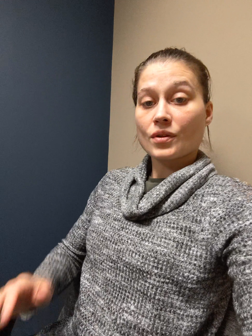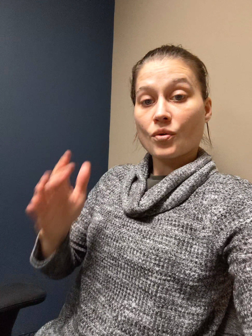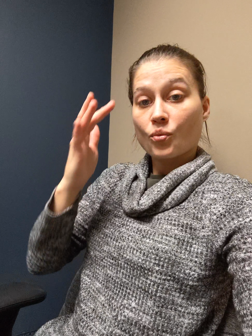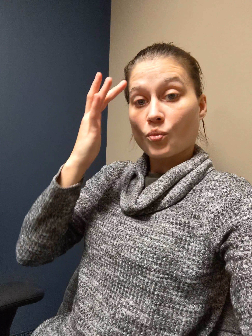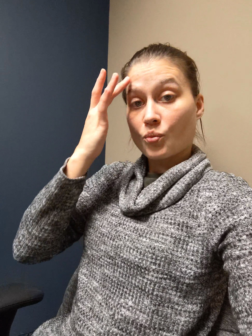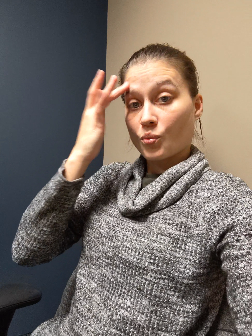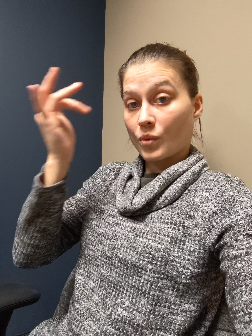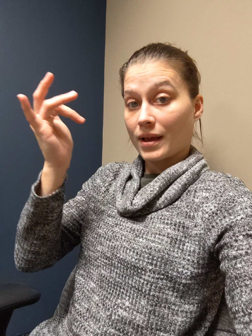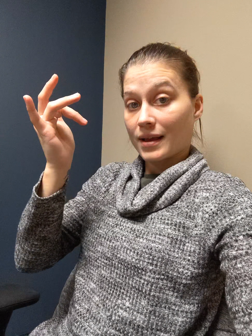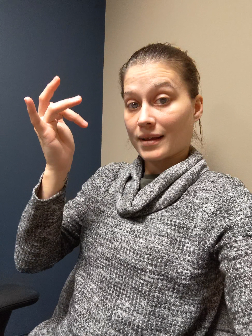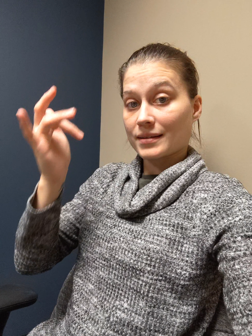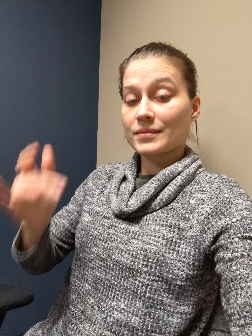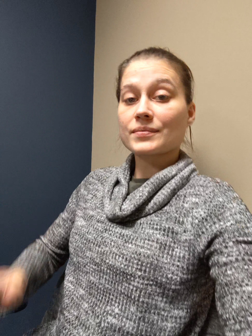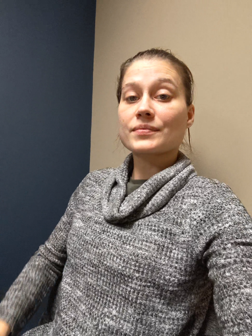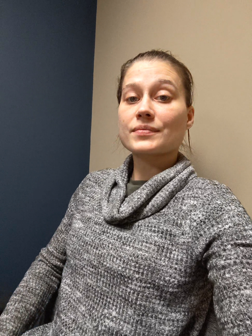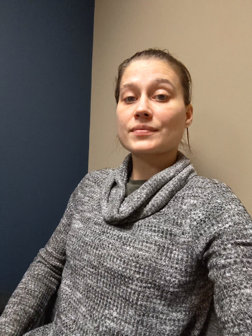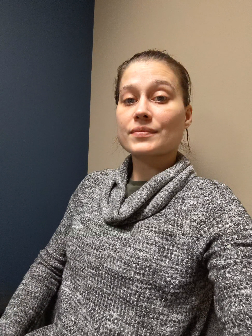why